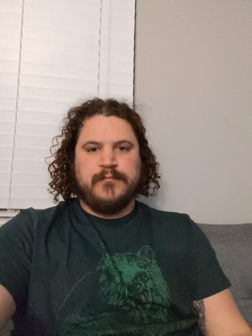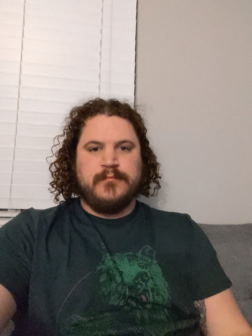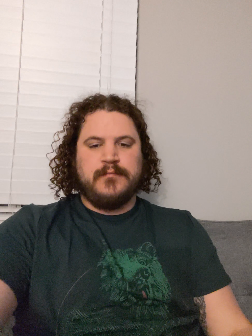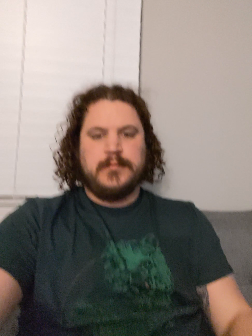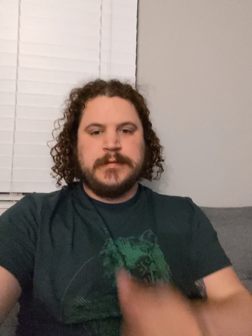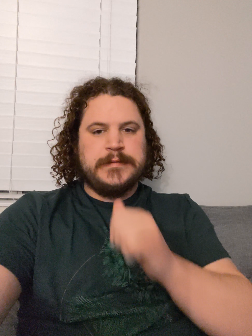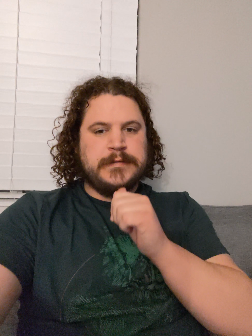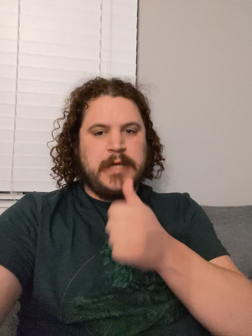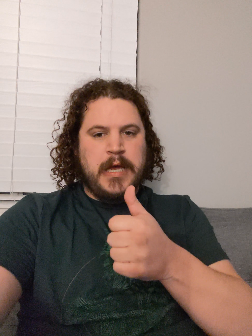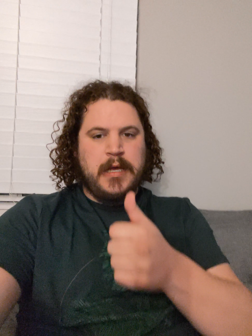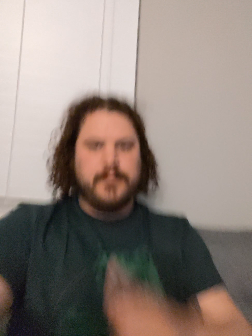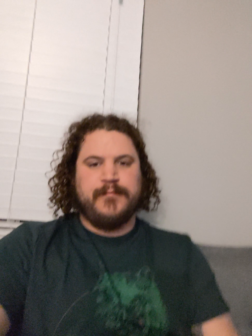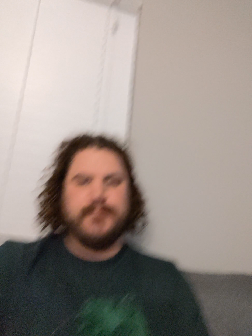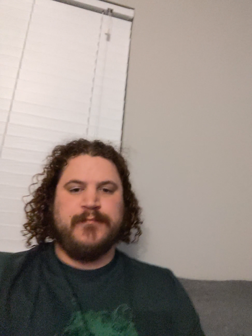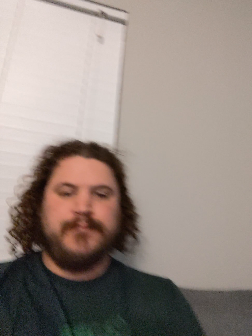not